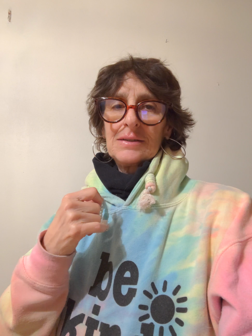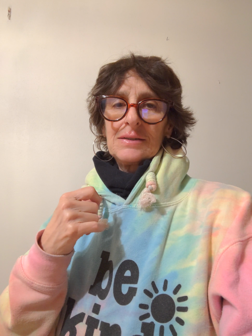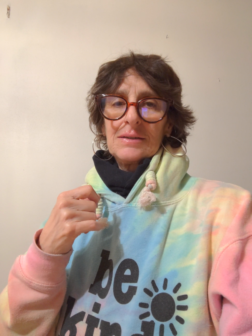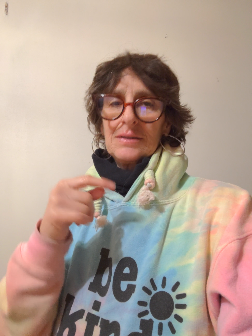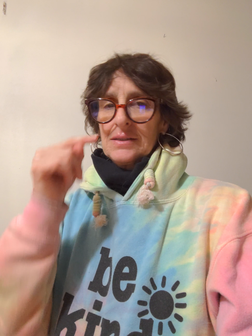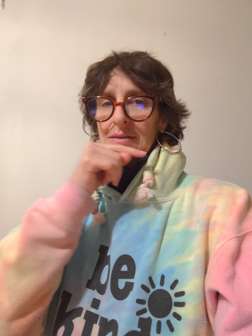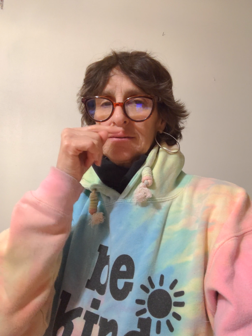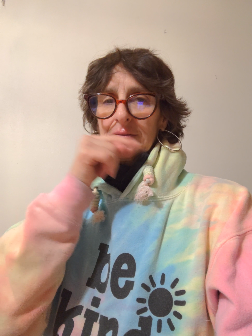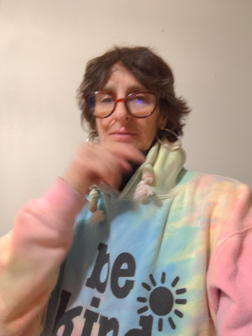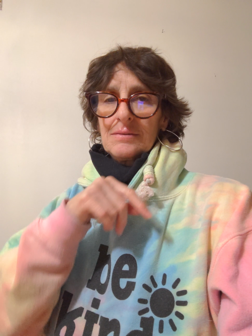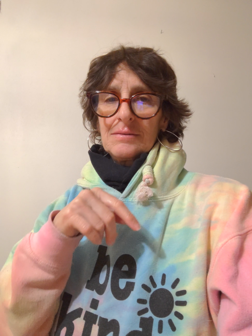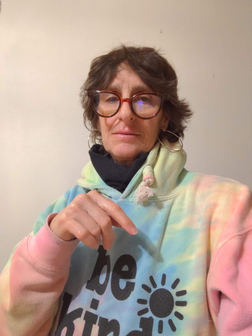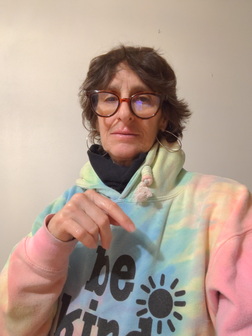toothbrush